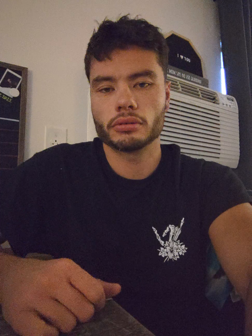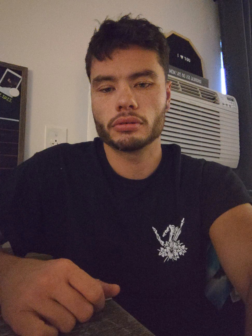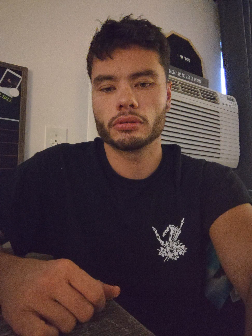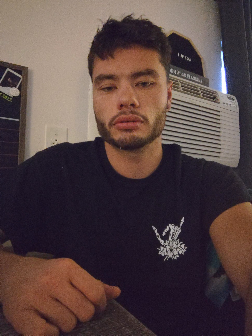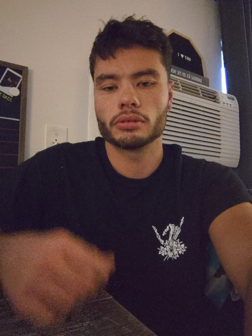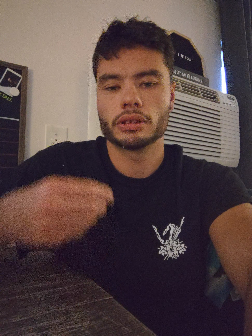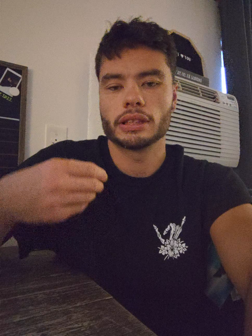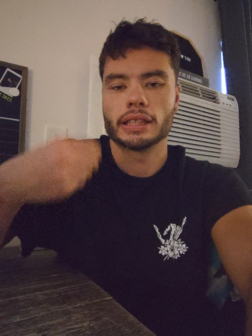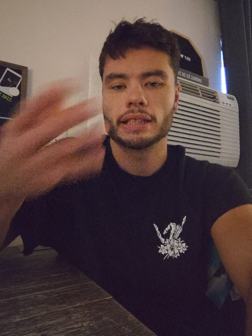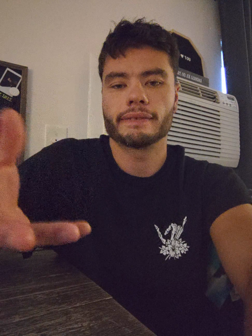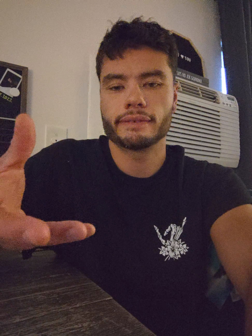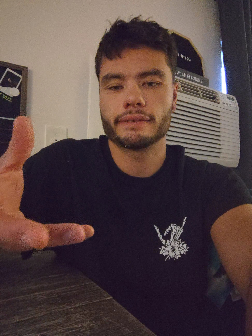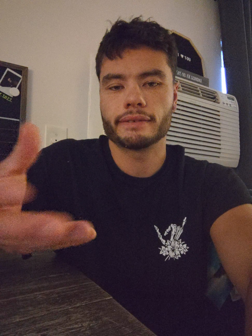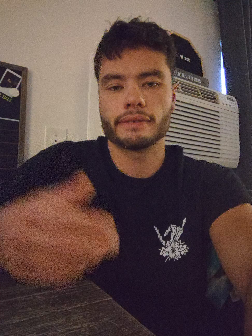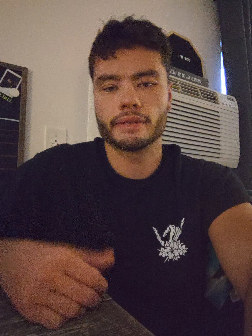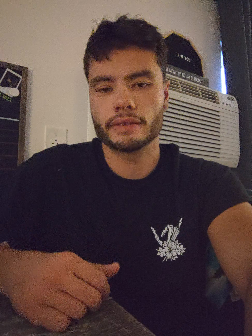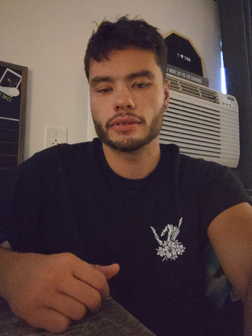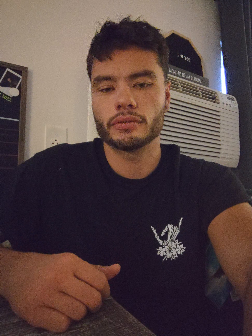give